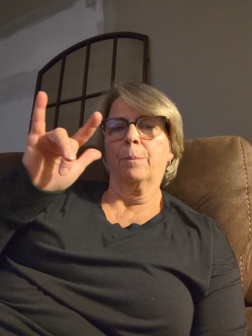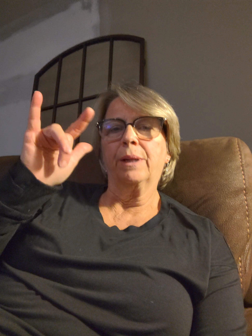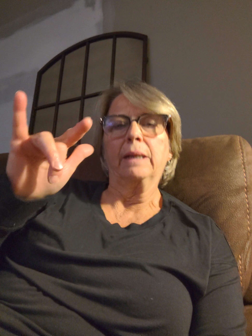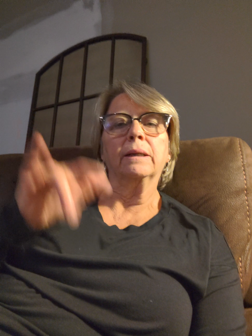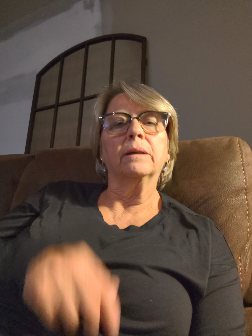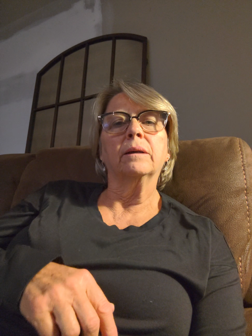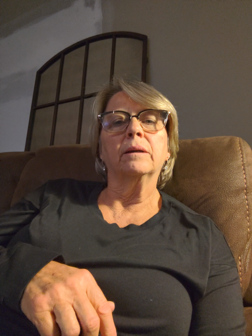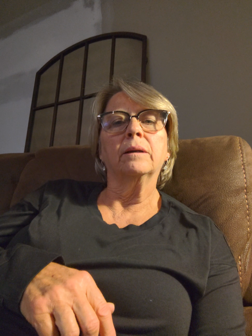airplane